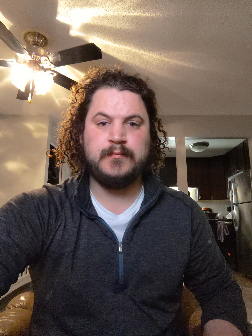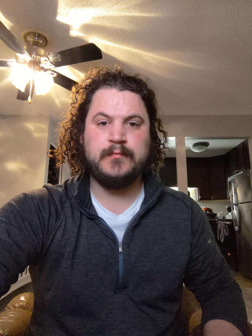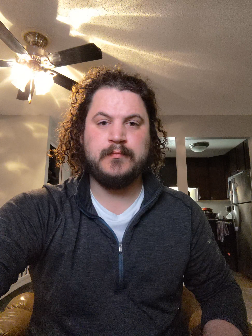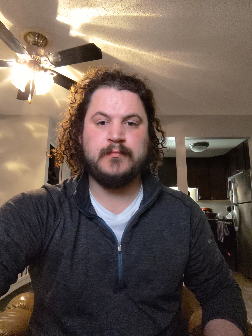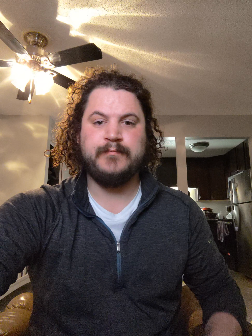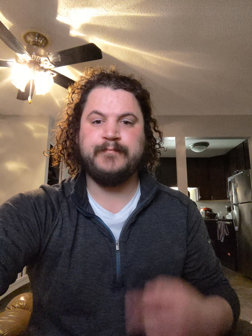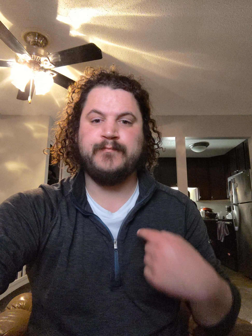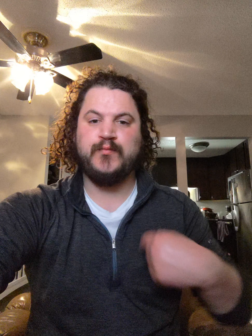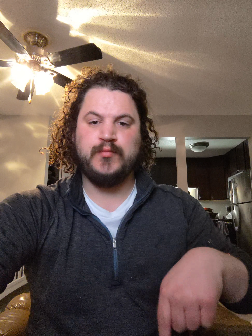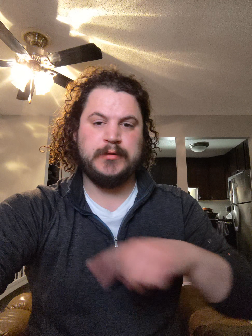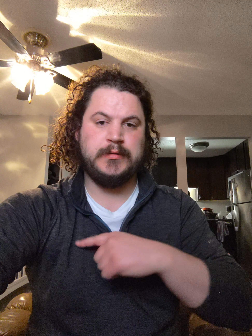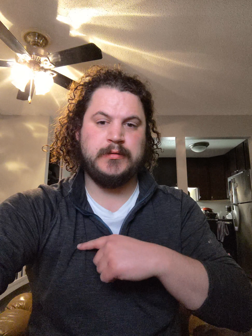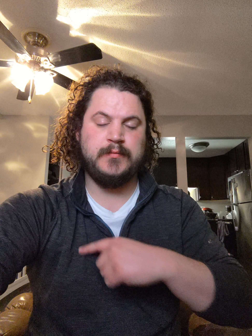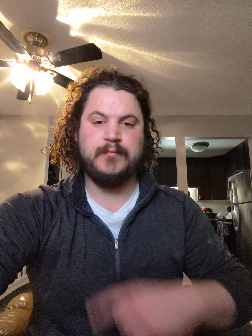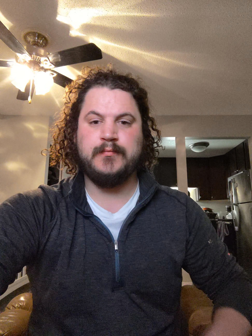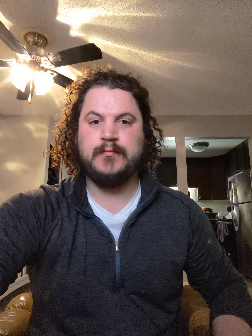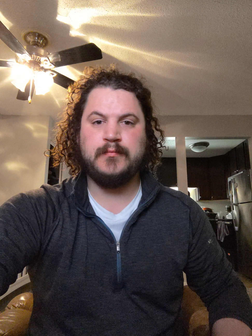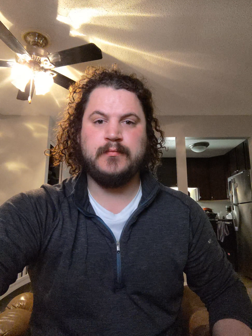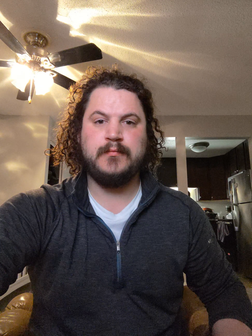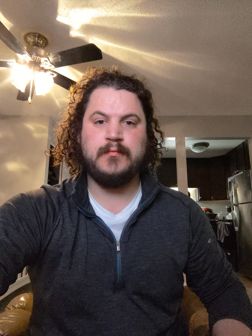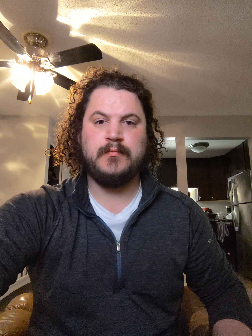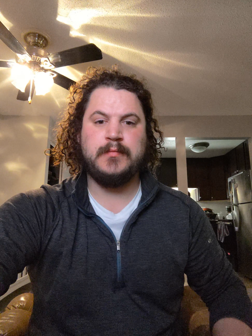we